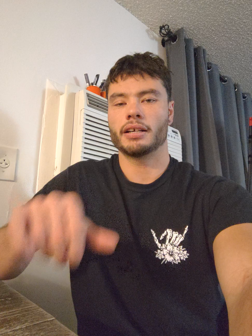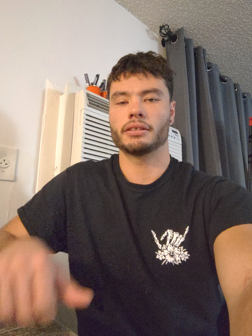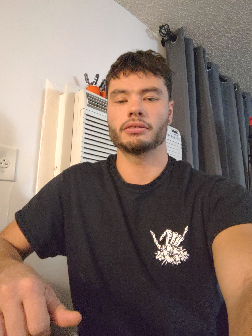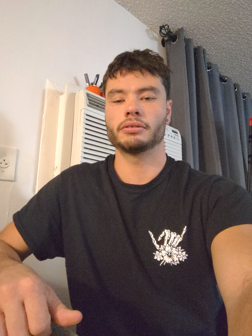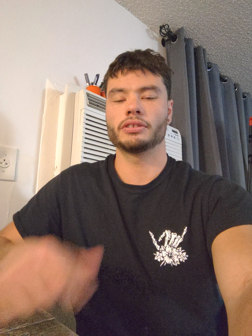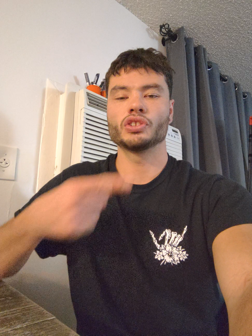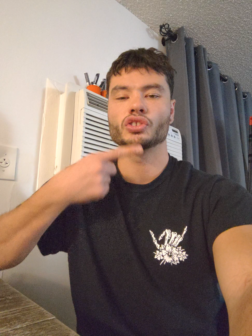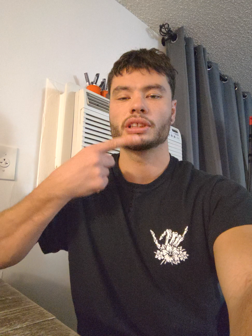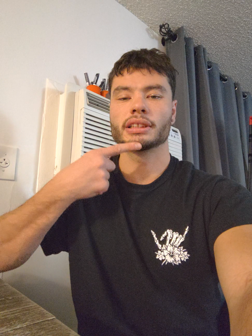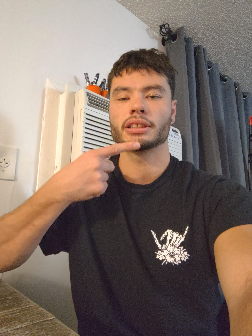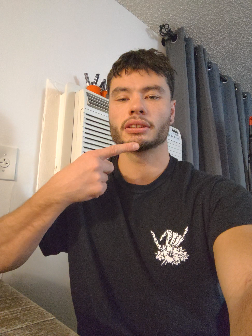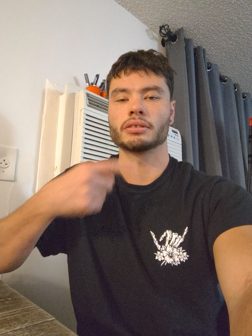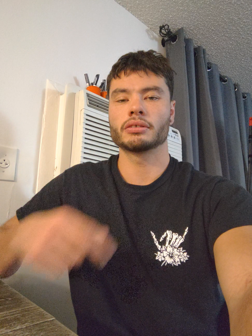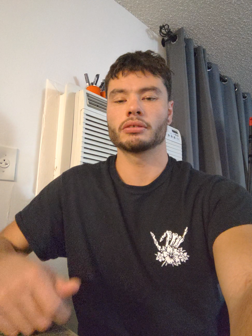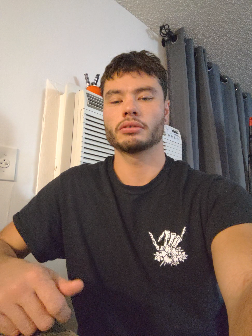chin